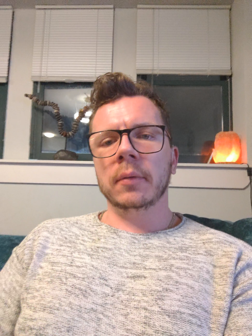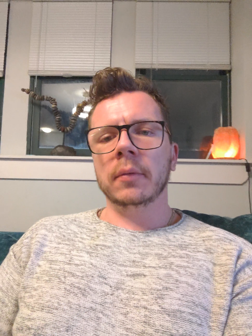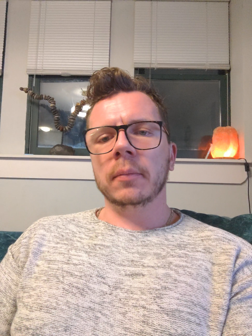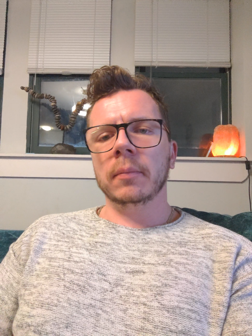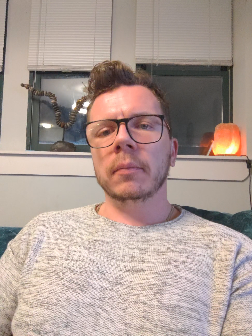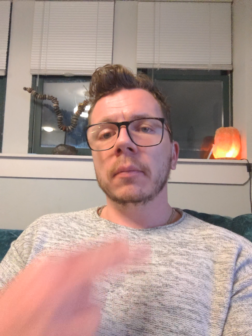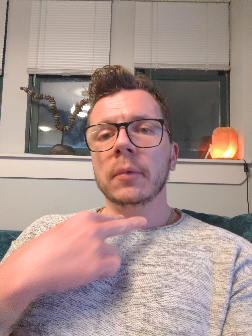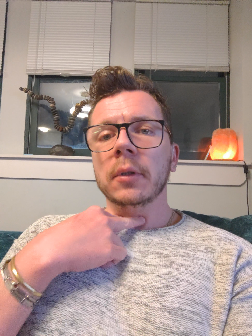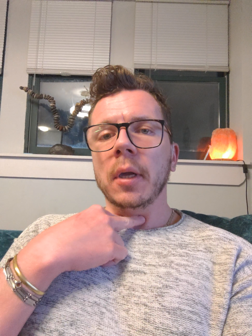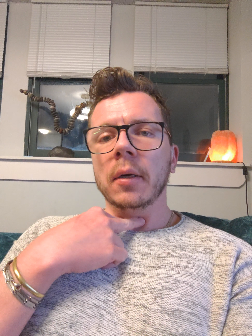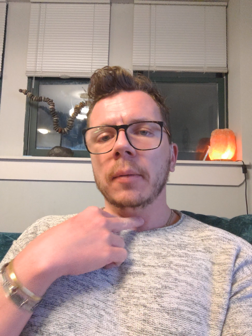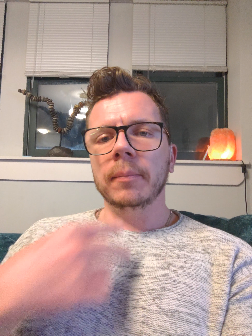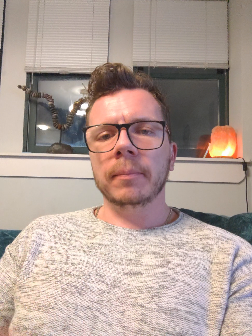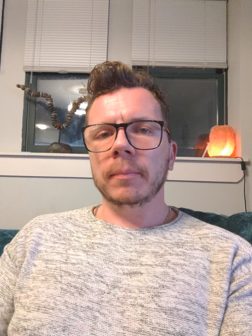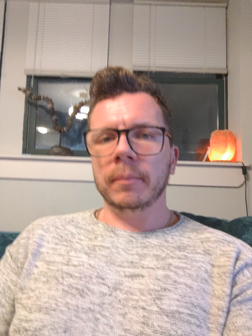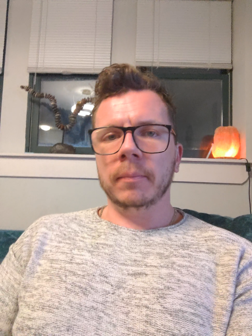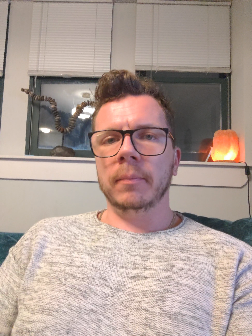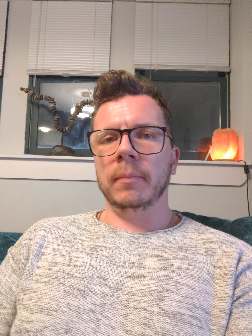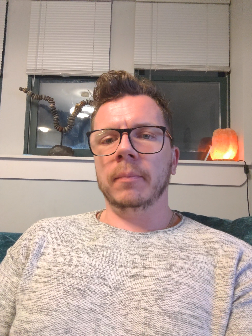stuck